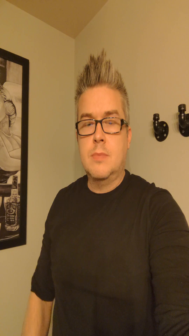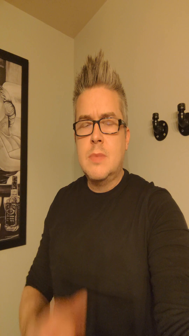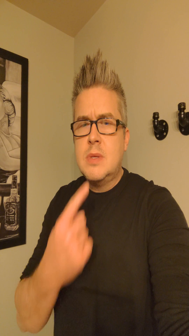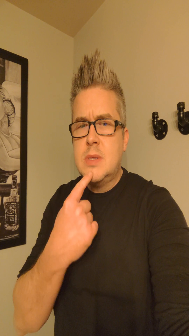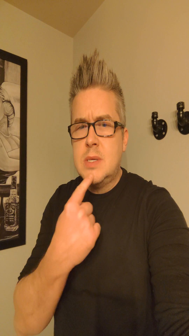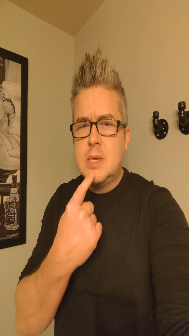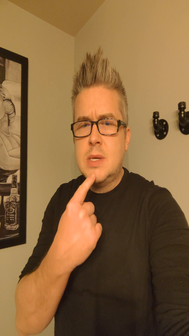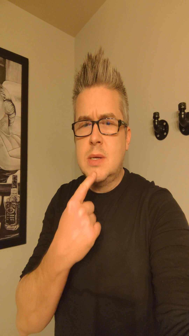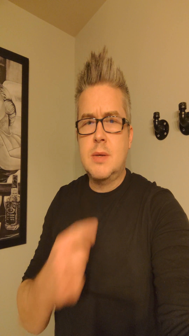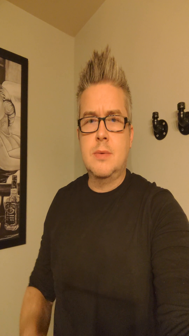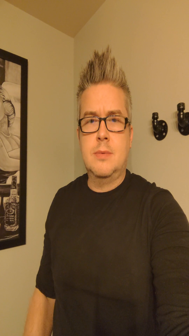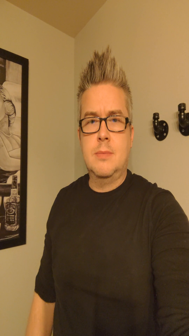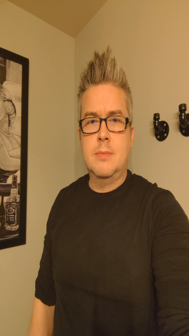say